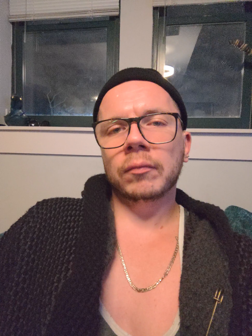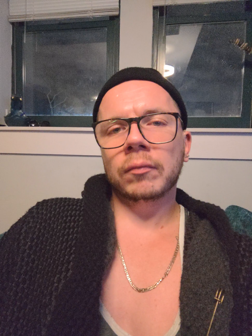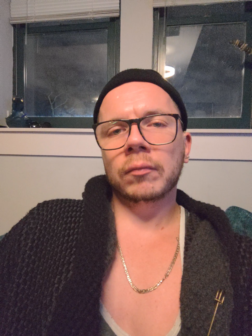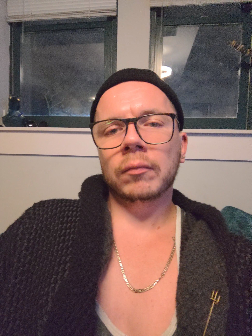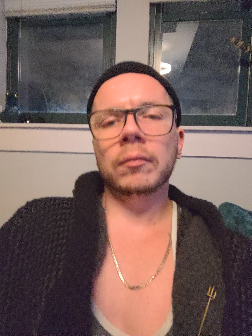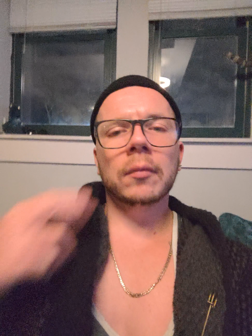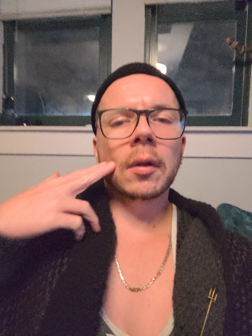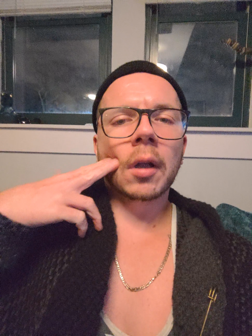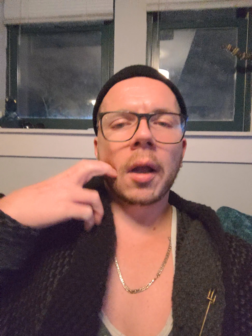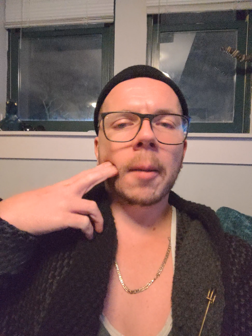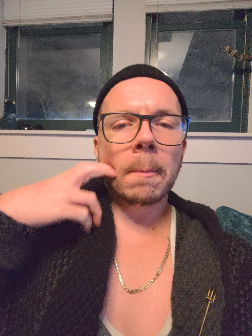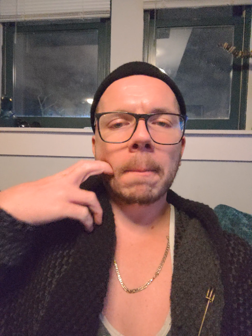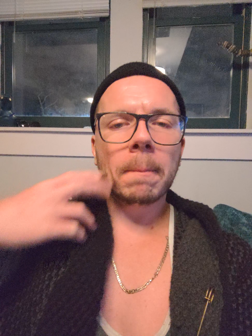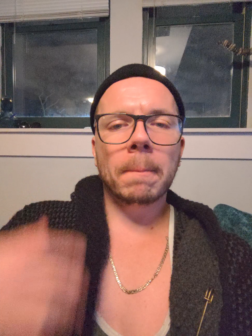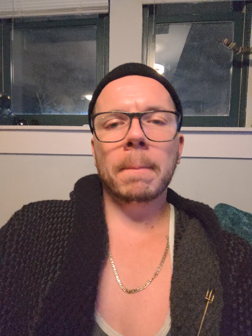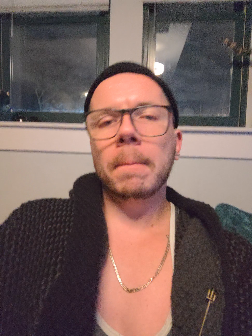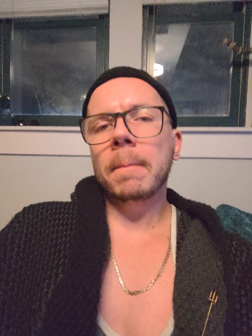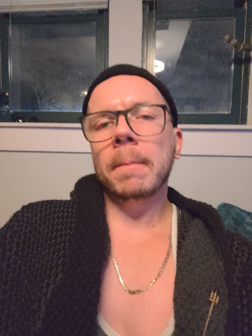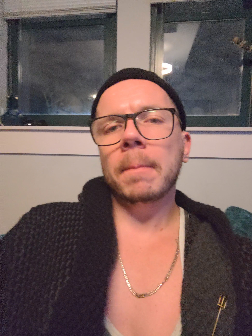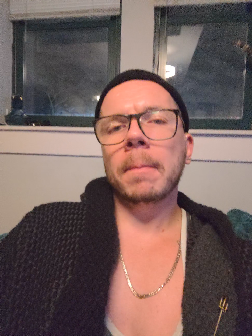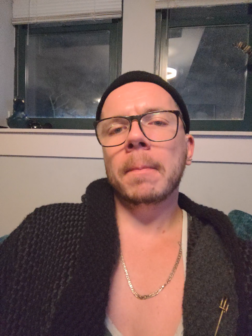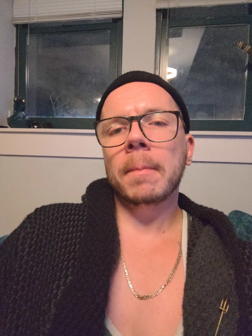gum